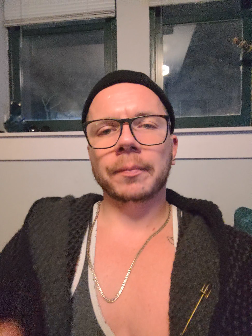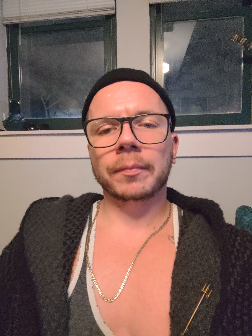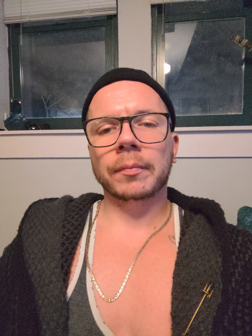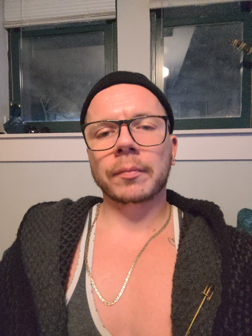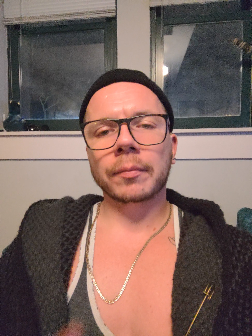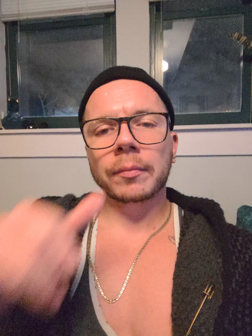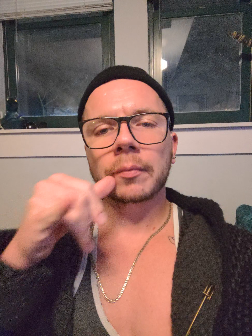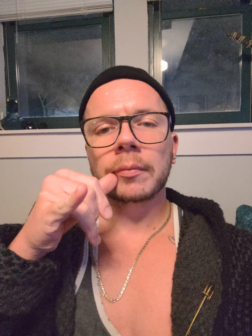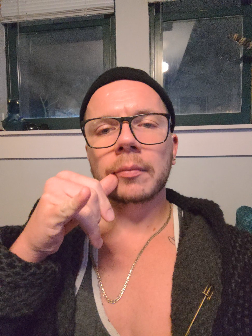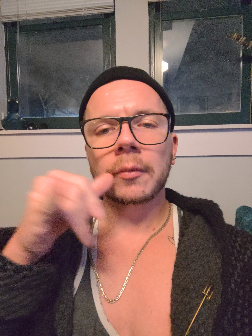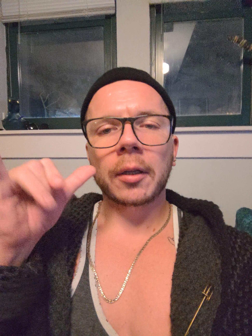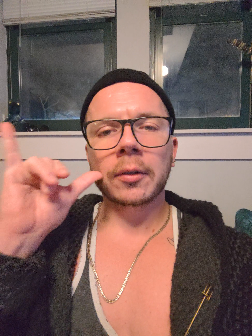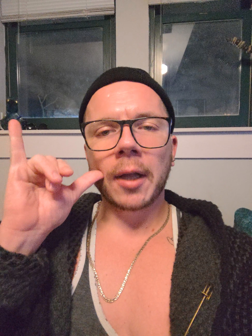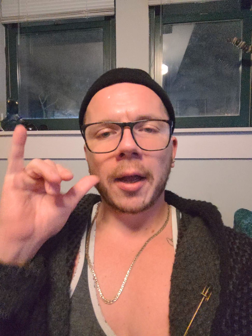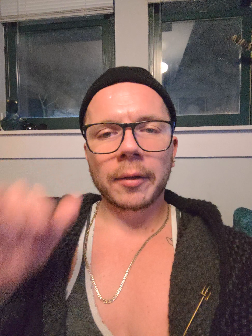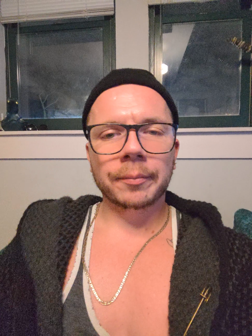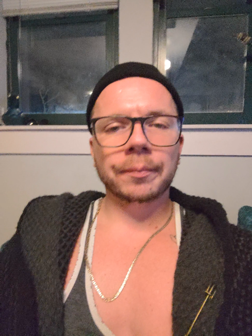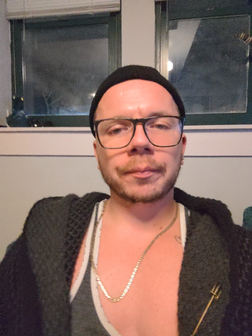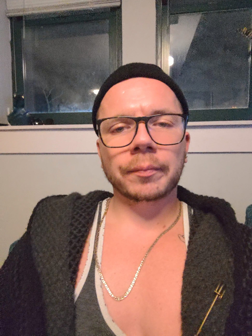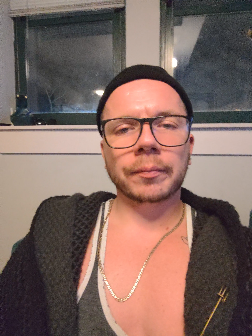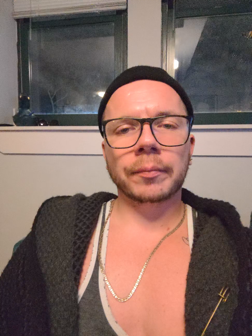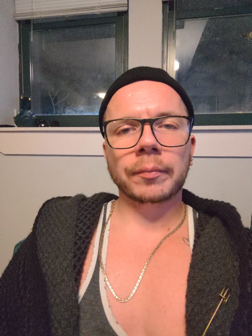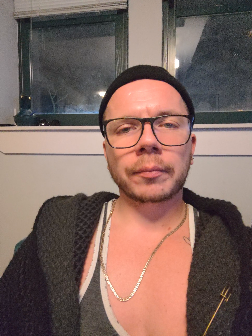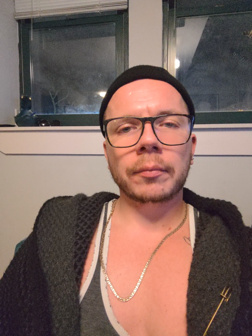yesterday